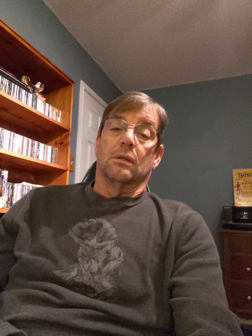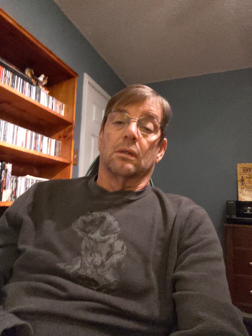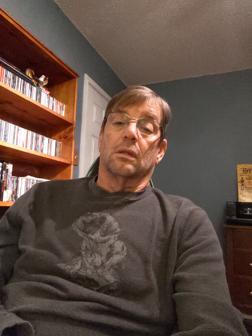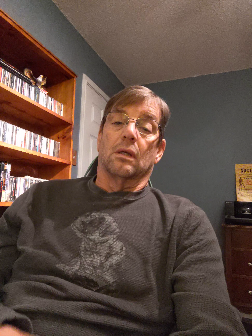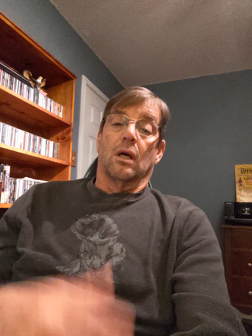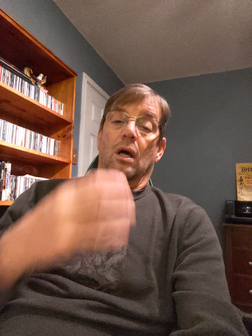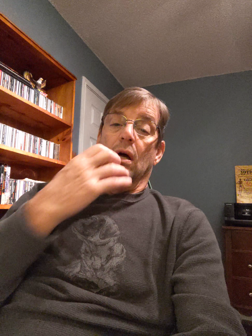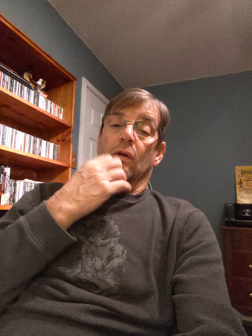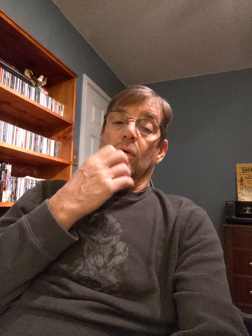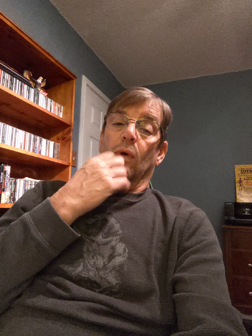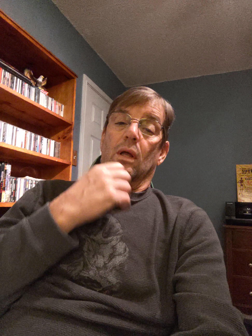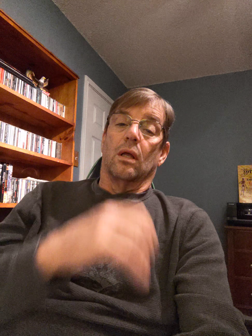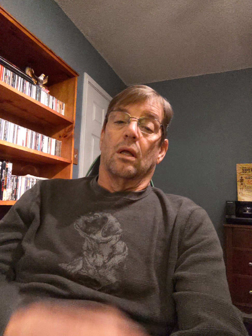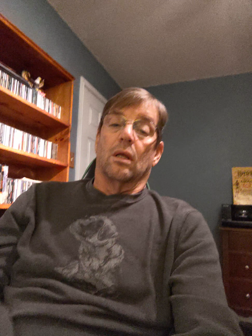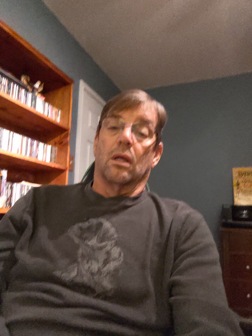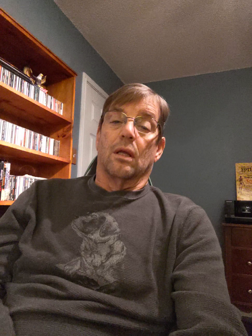underwear